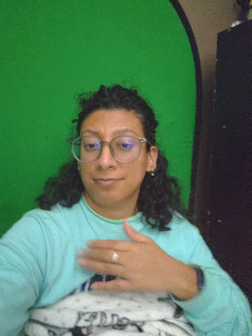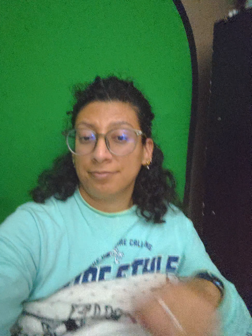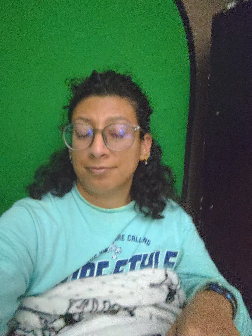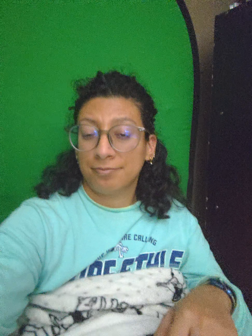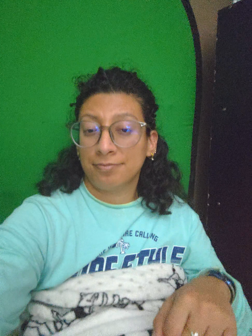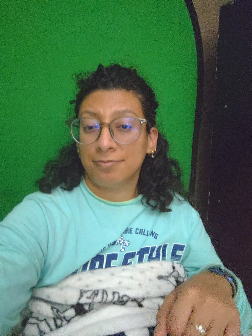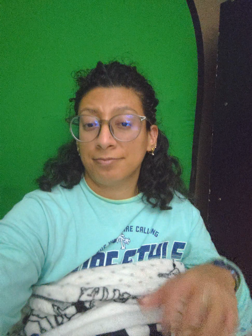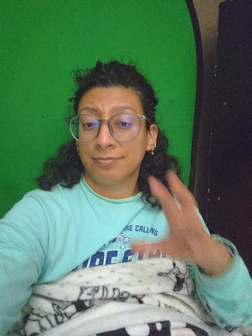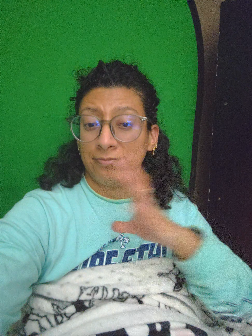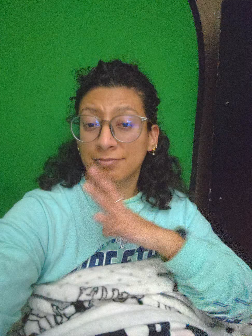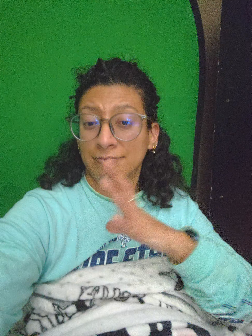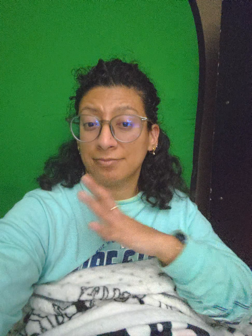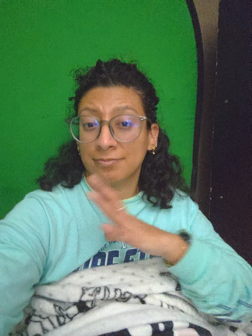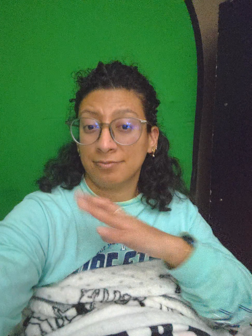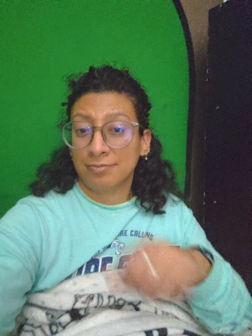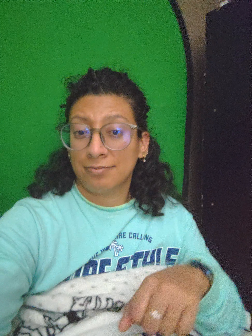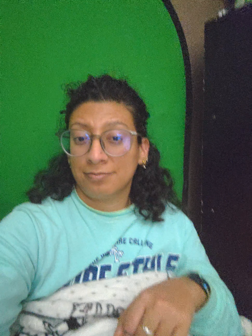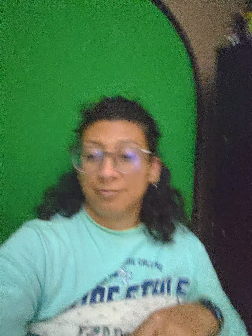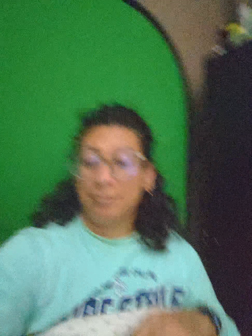fine